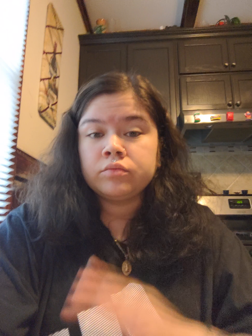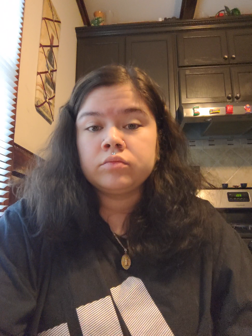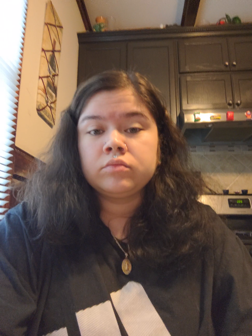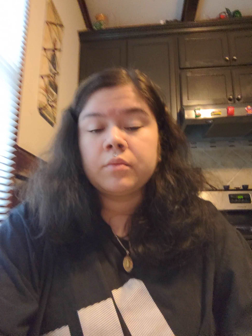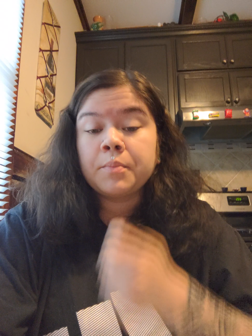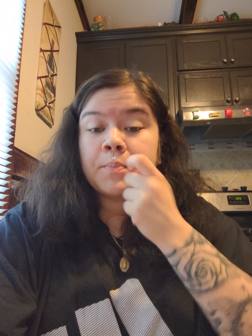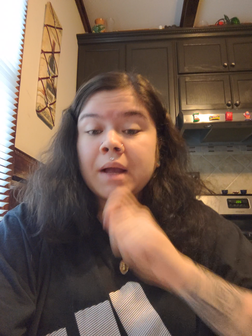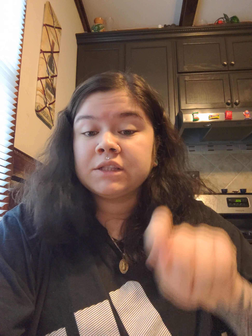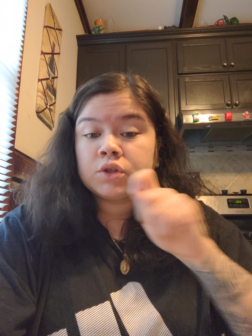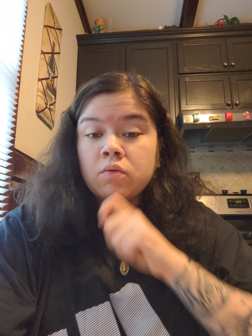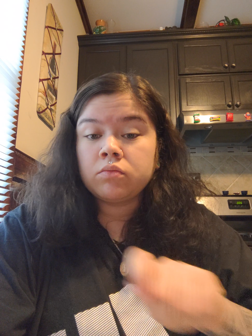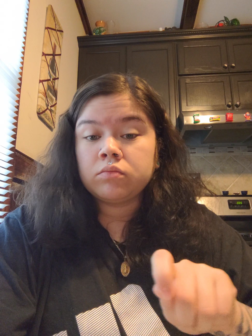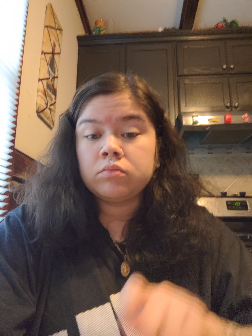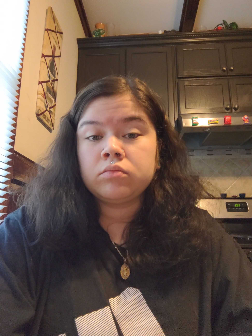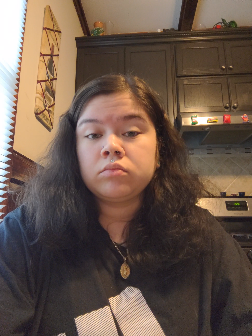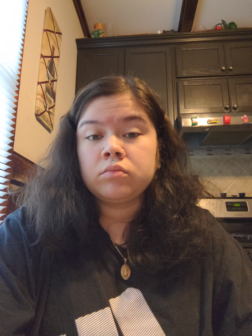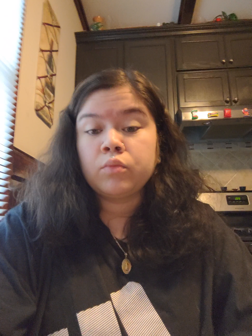pencil